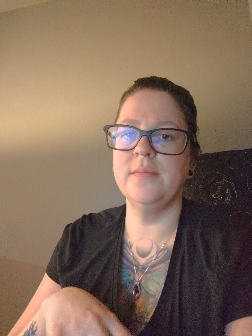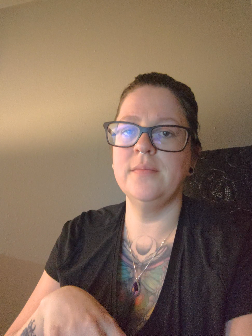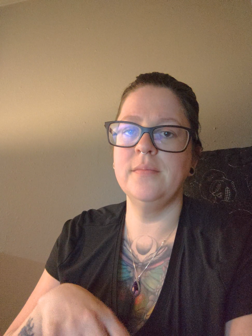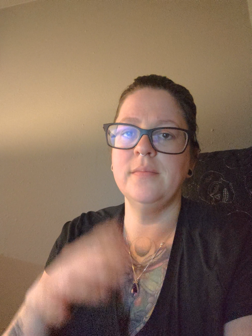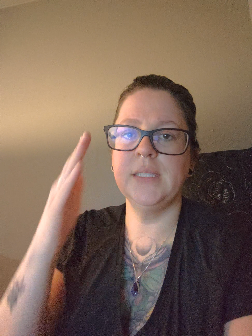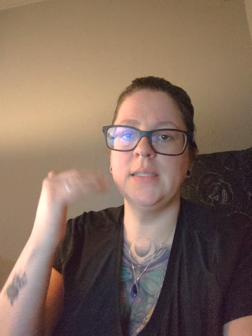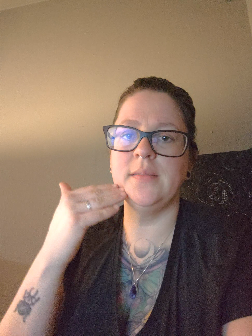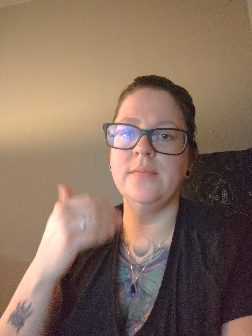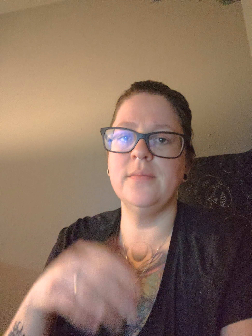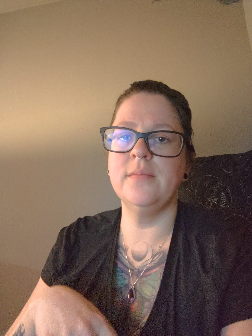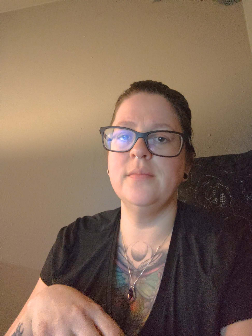head